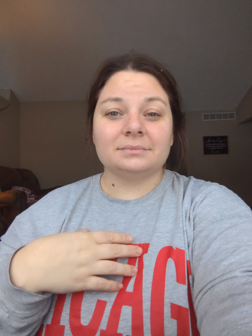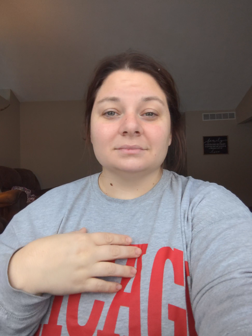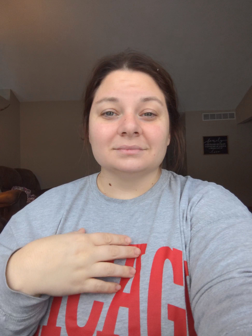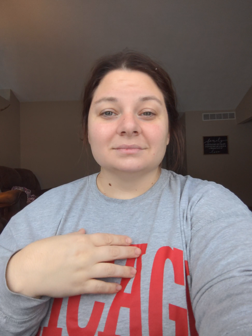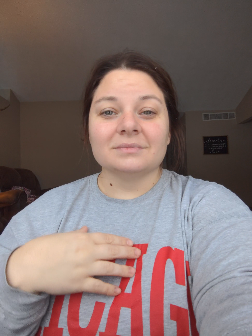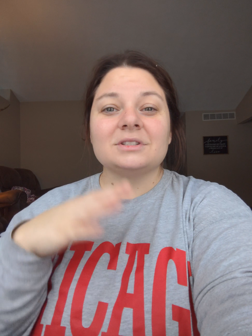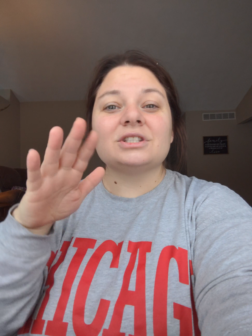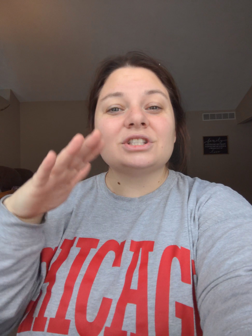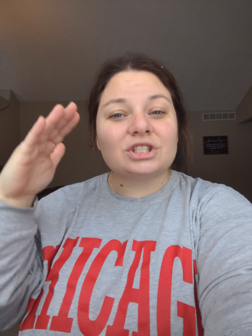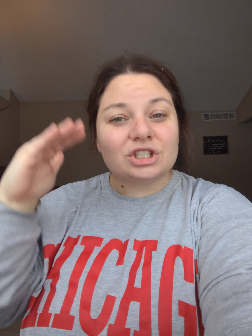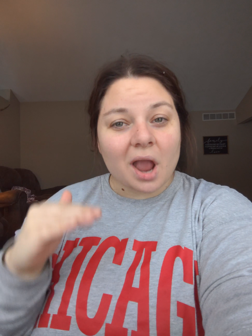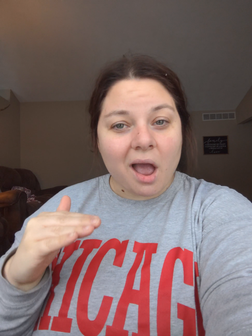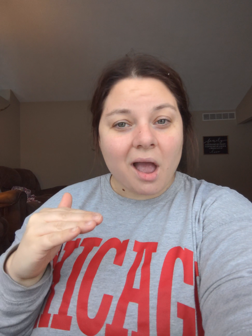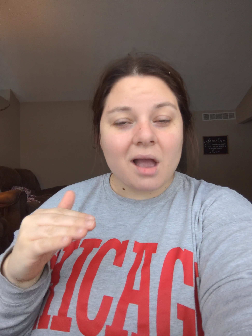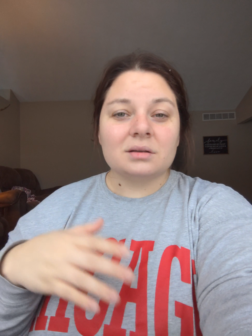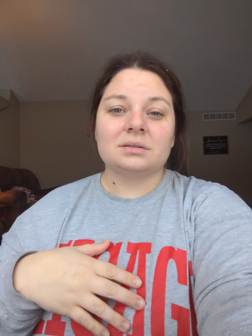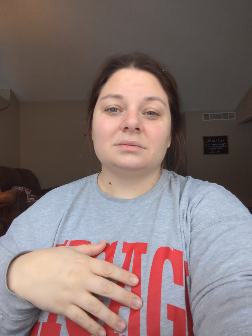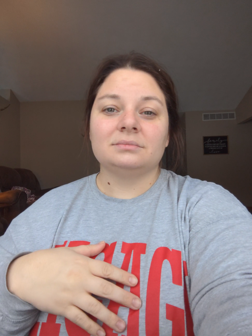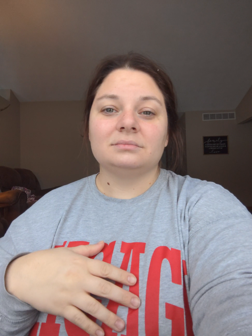child